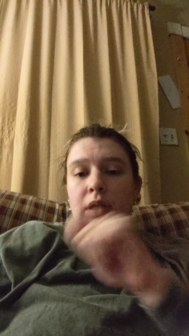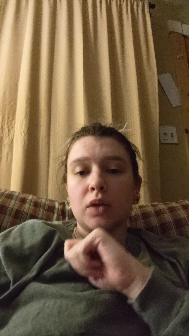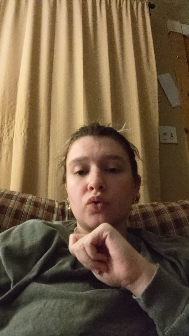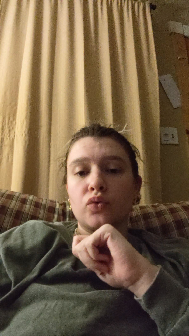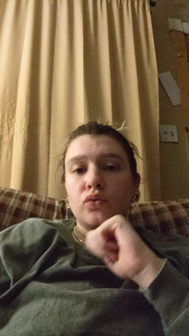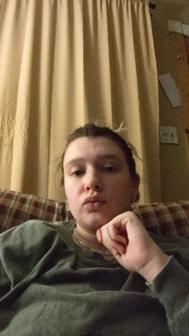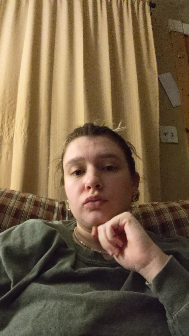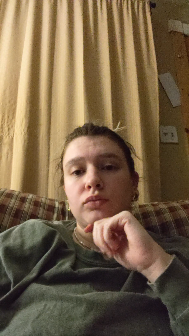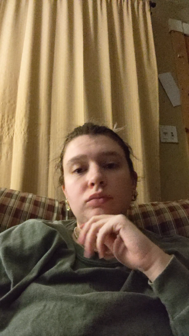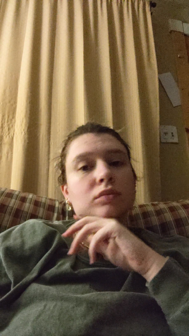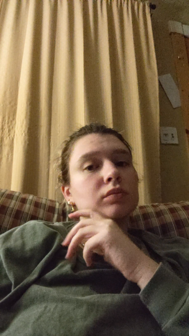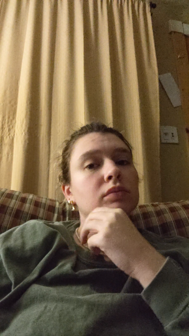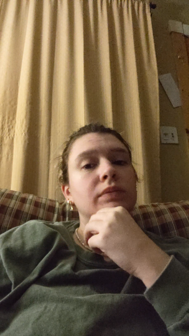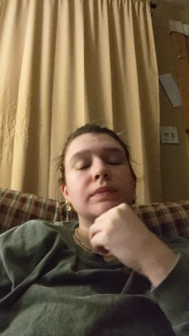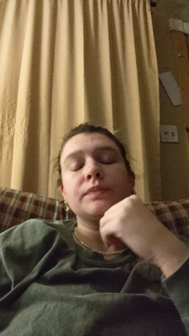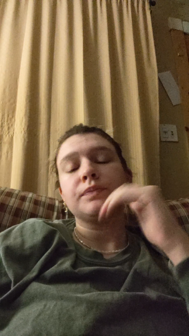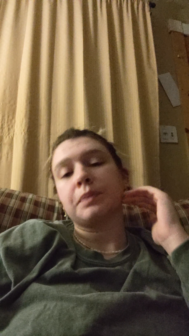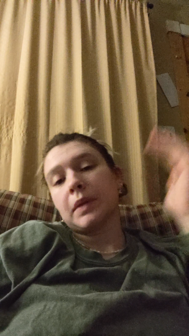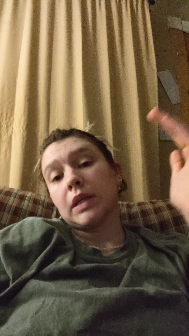big